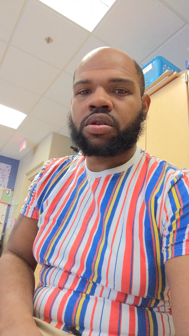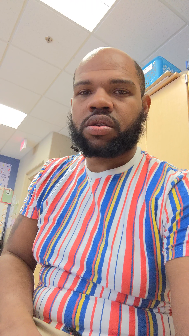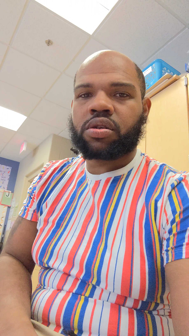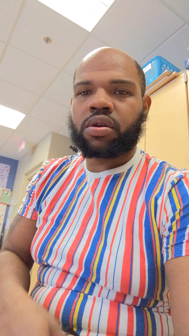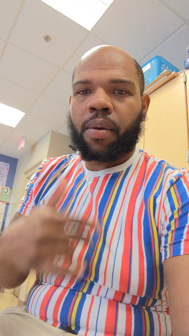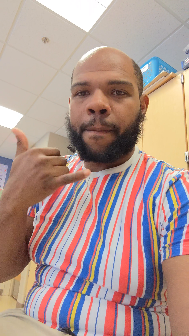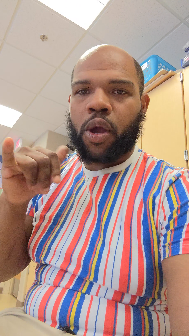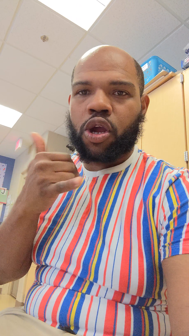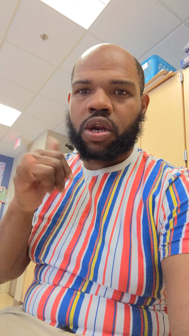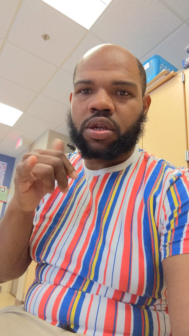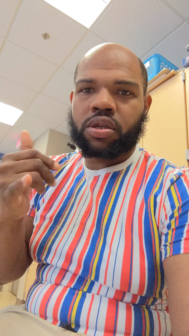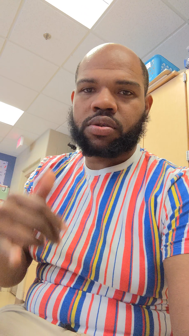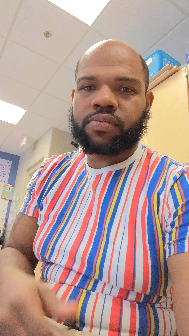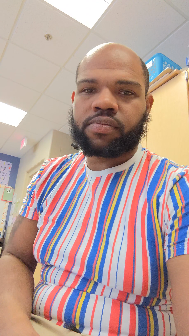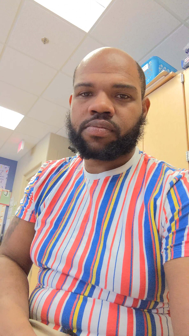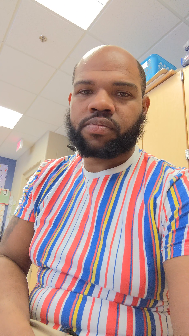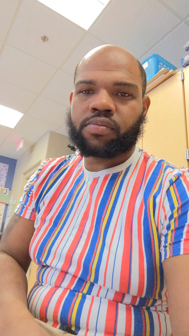party